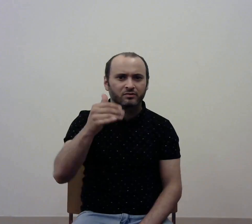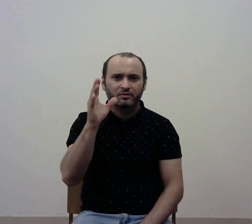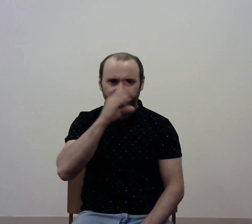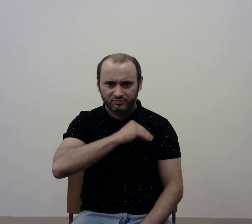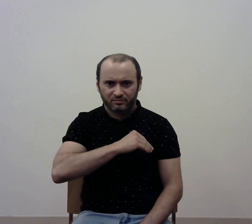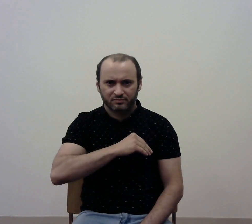bilər